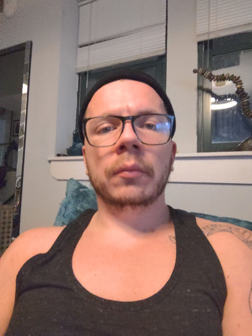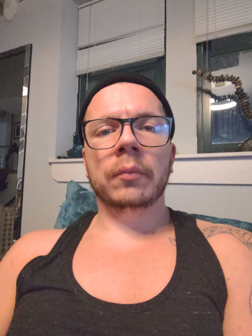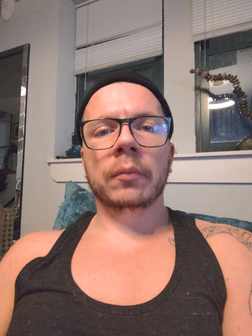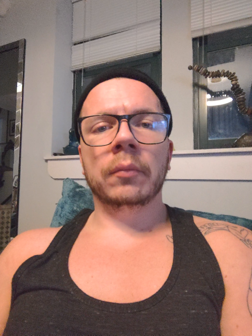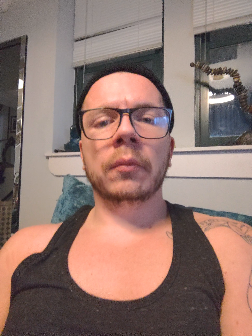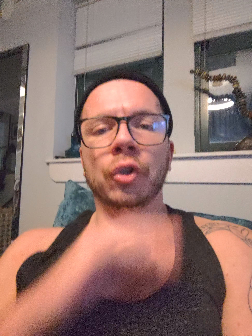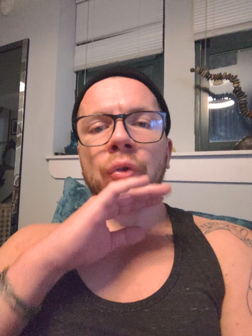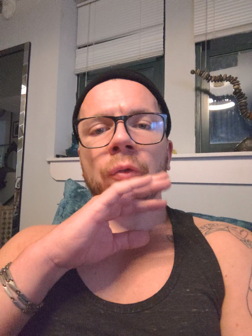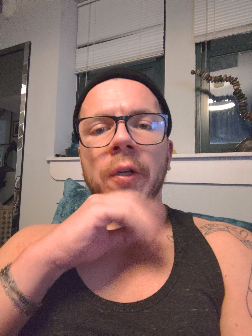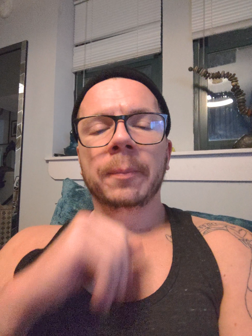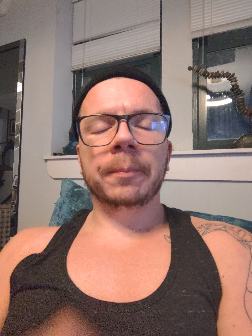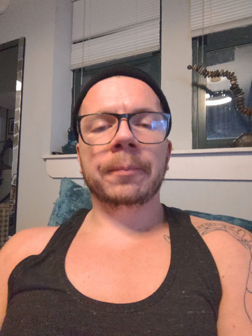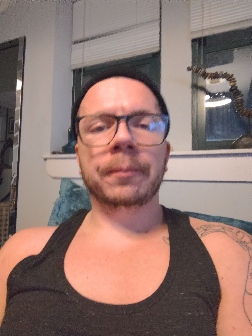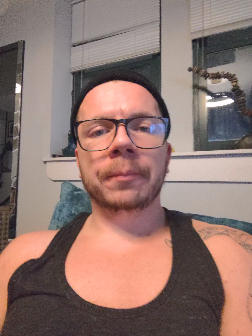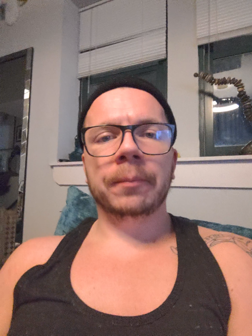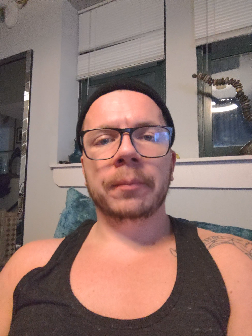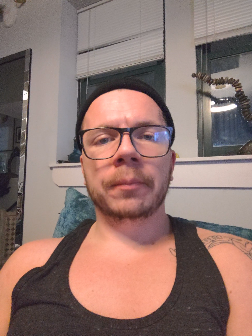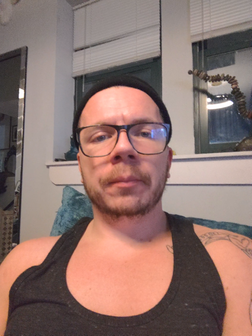dirty